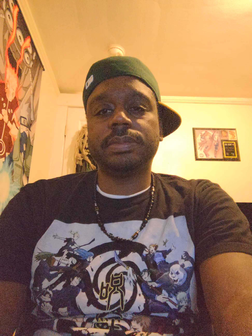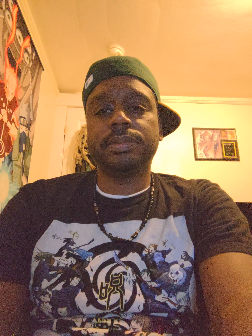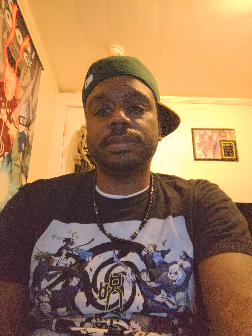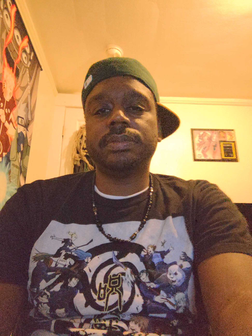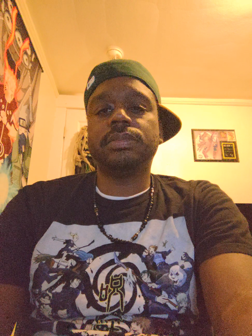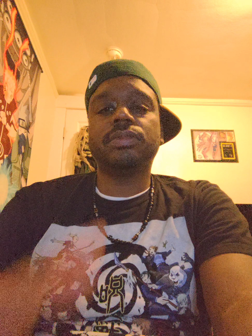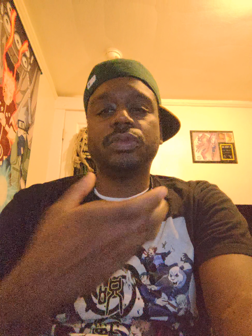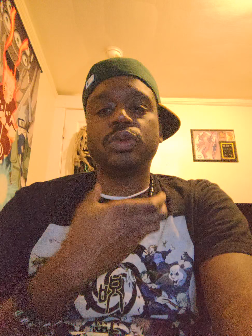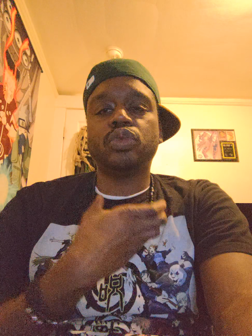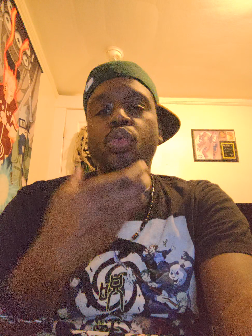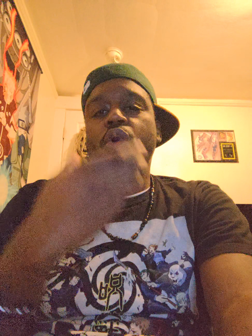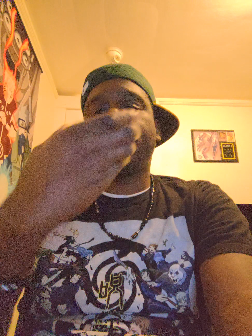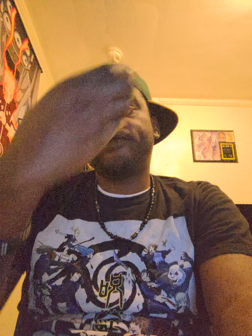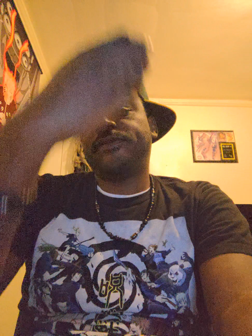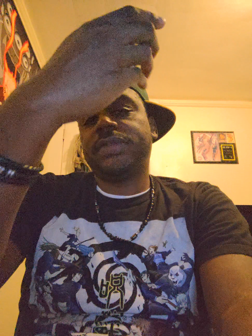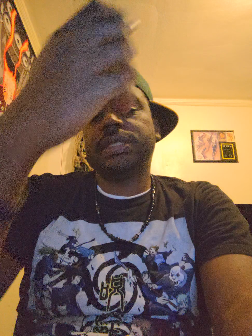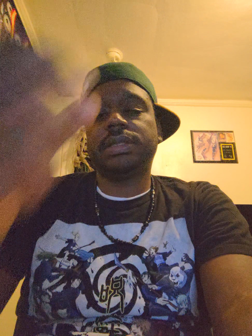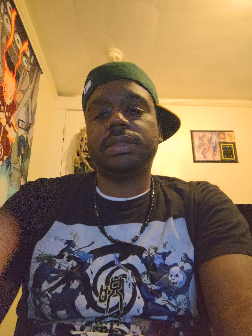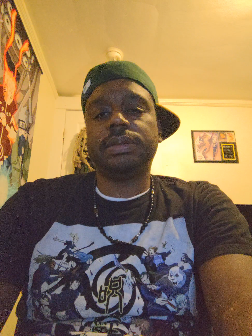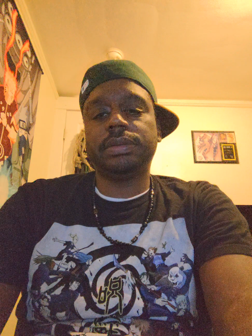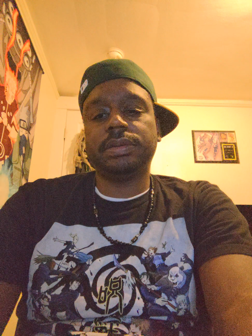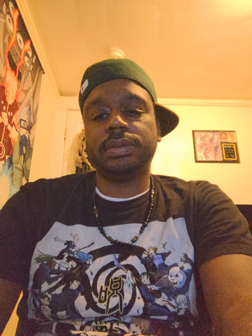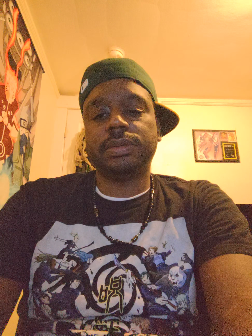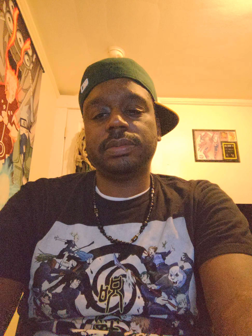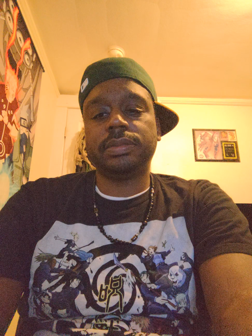giraffe